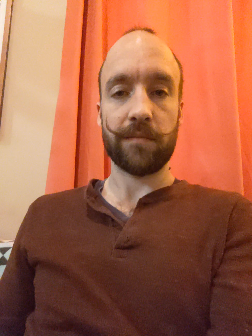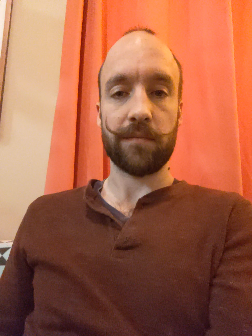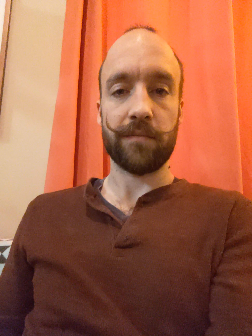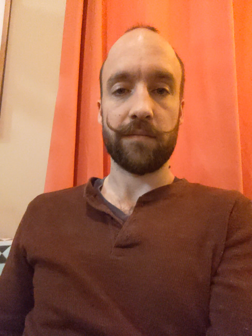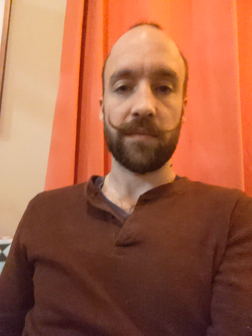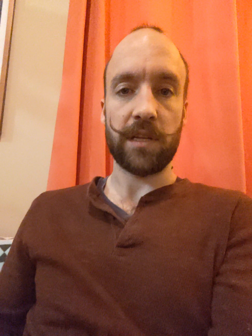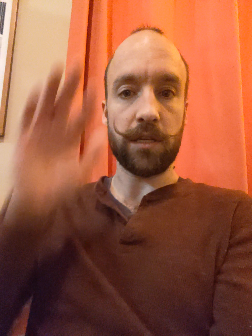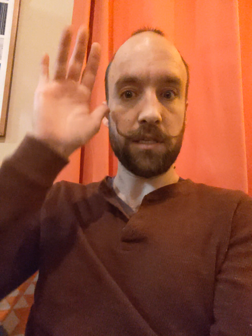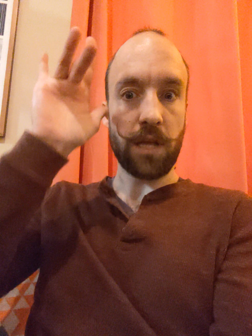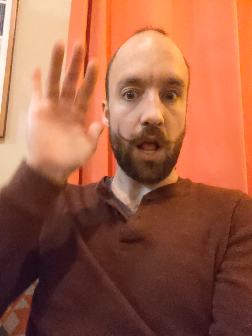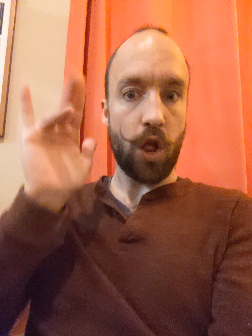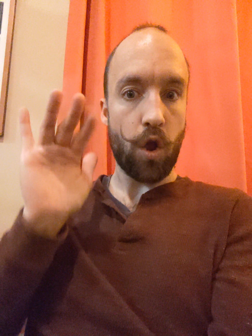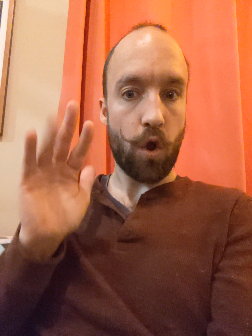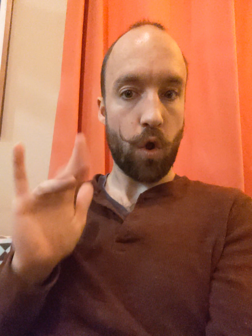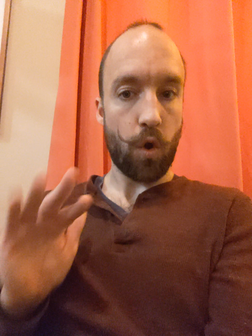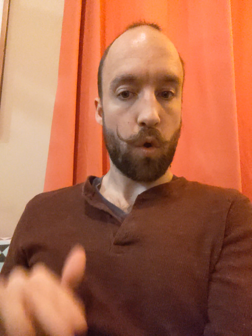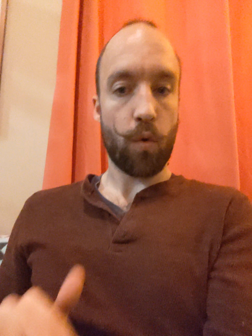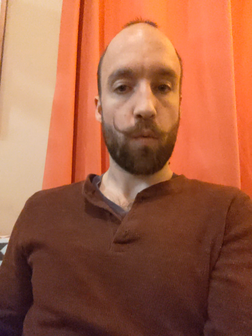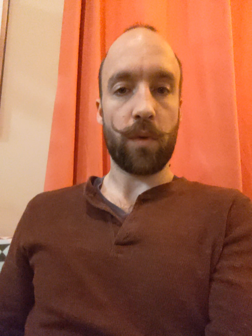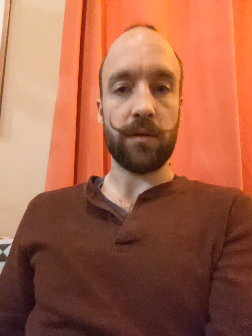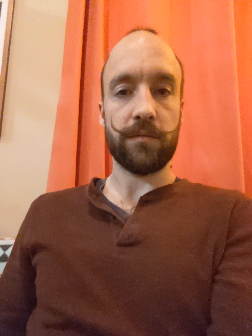snow